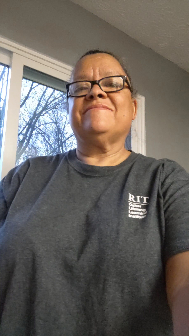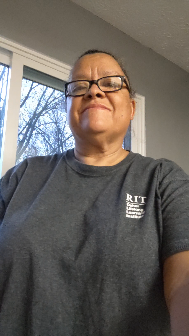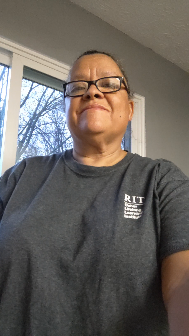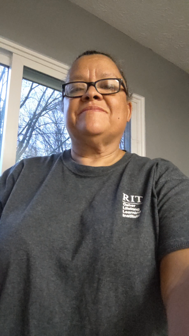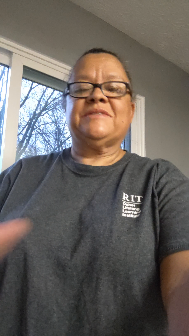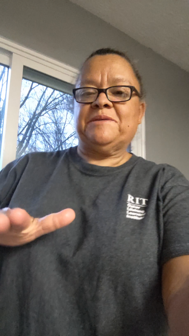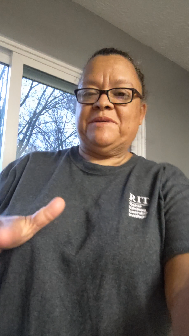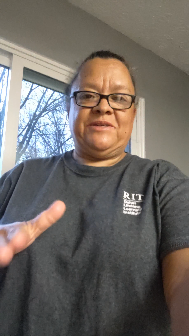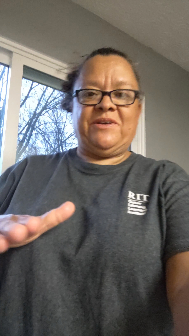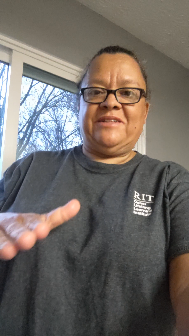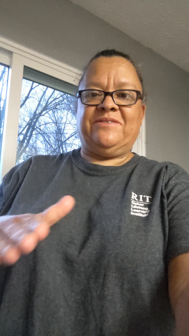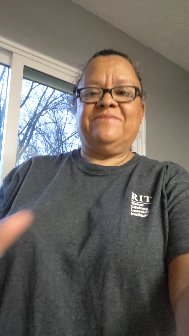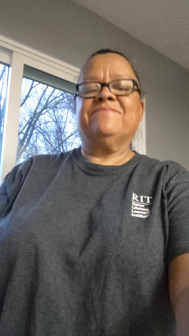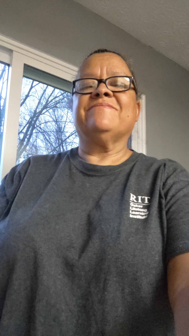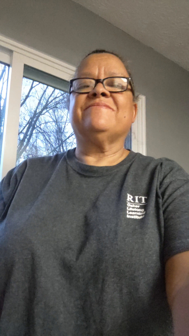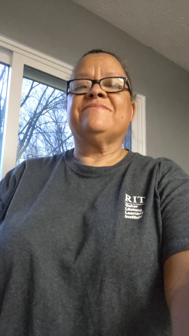penguin